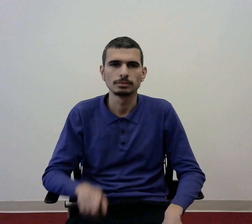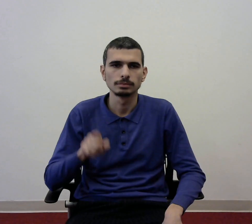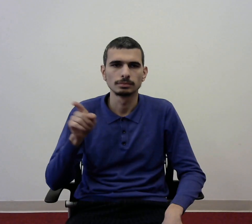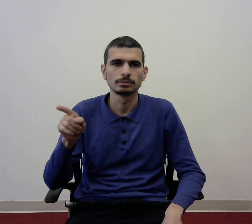O